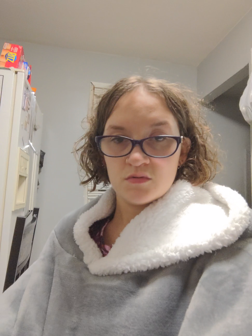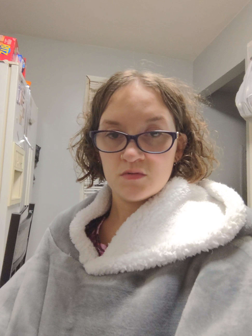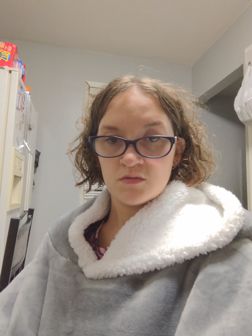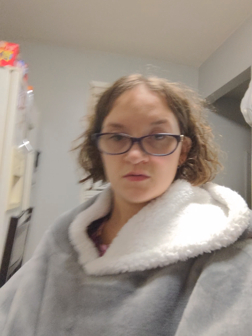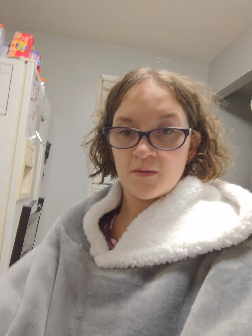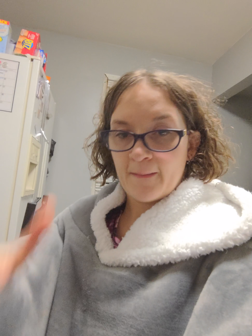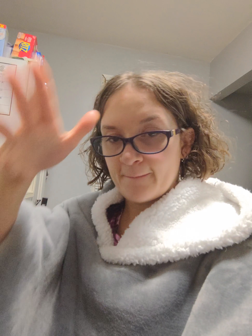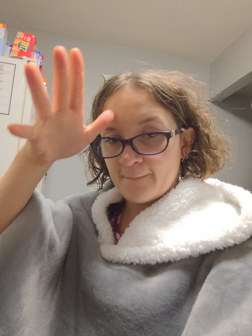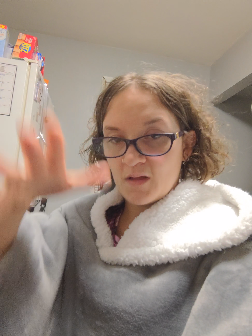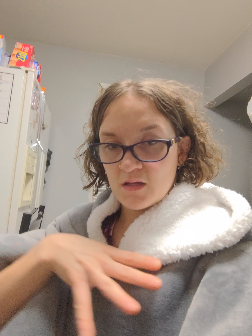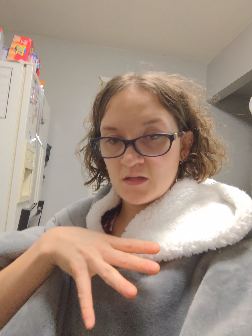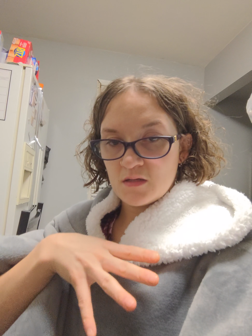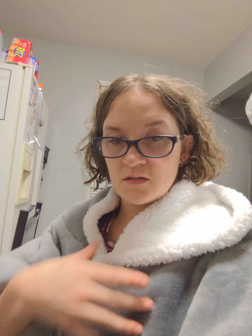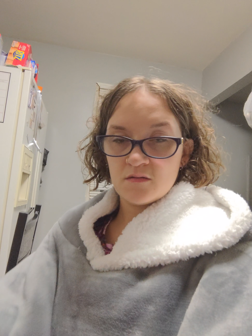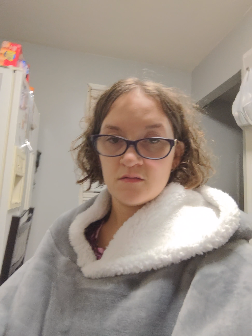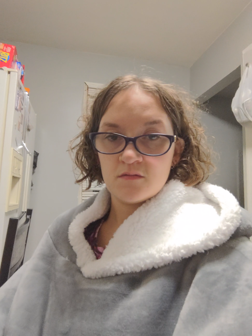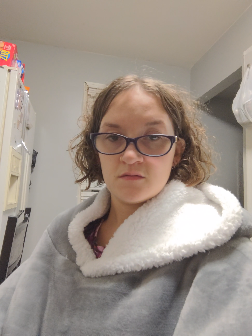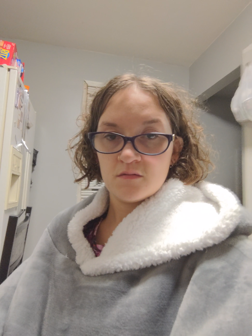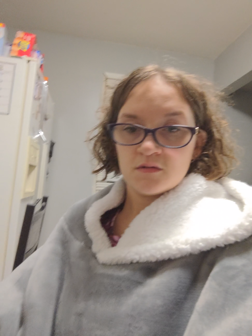man